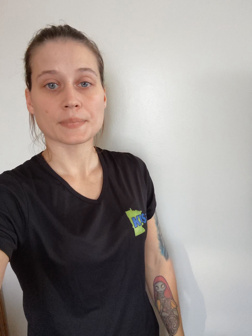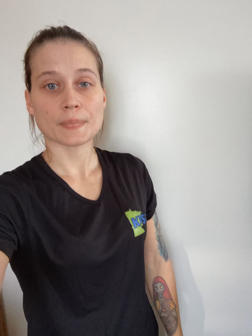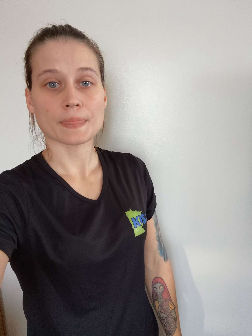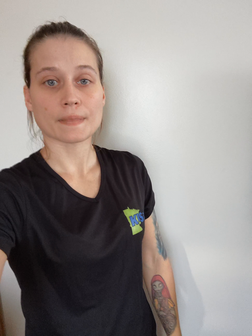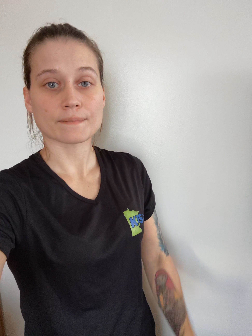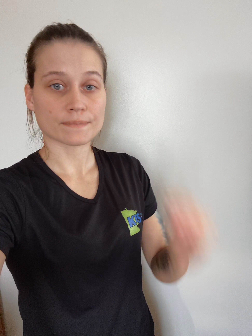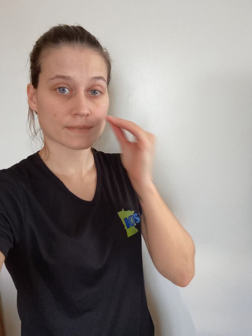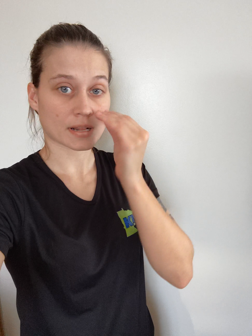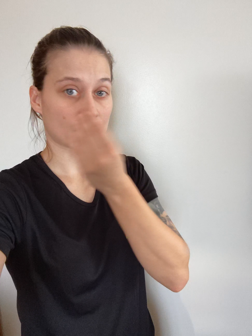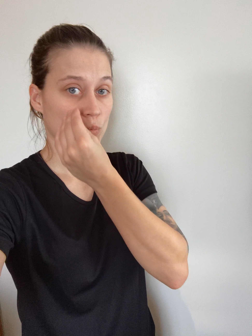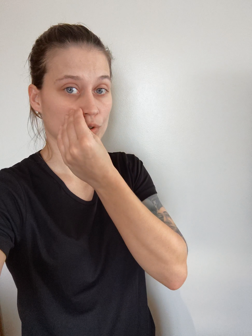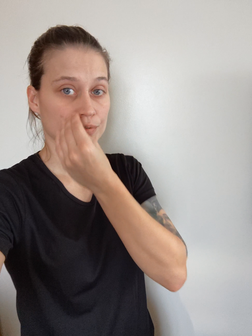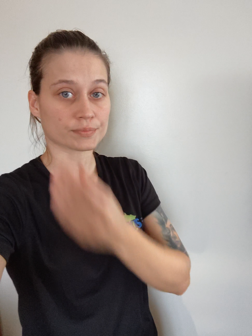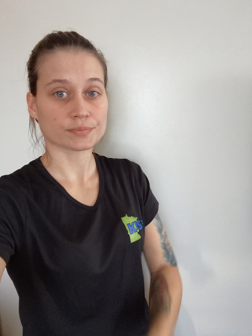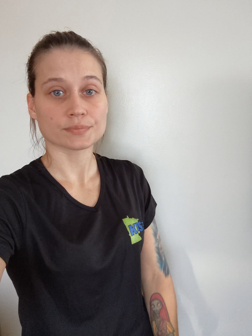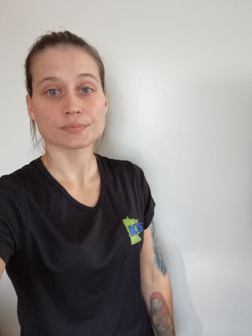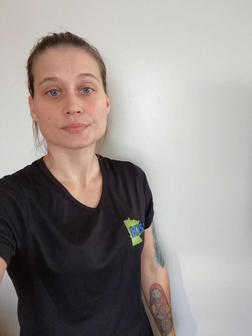flower